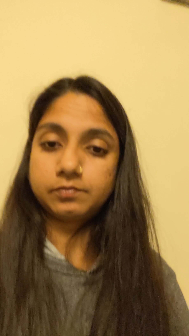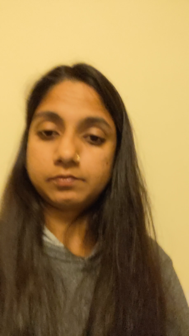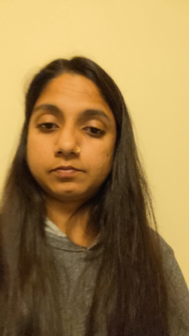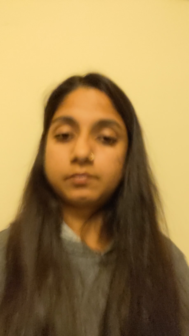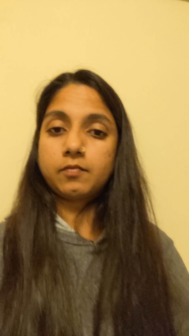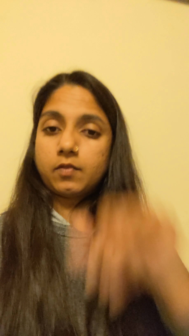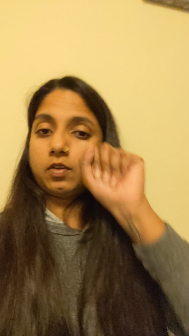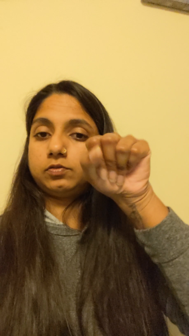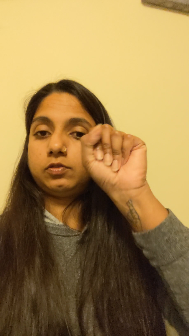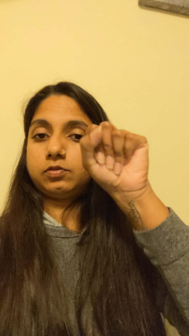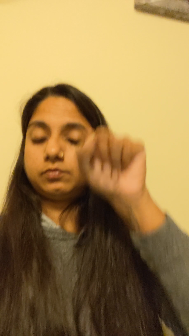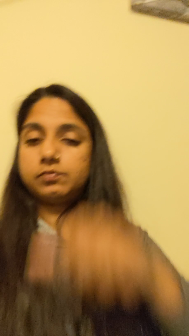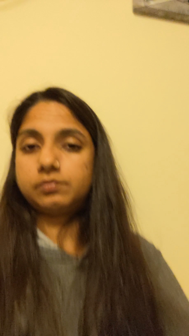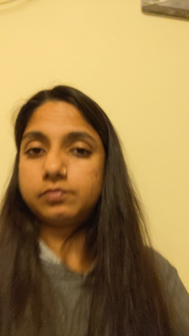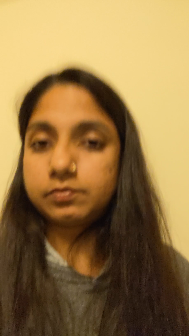knock